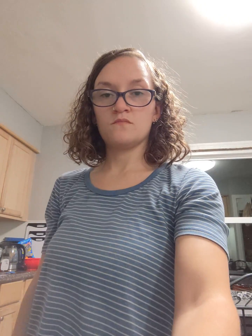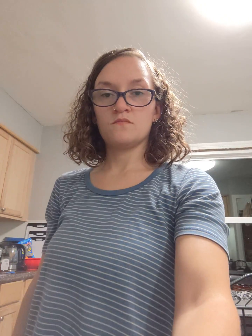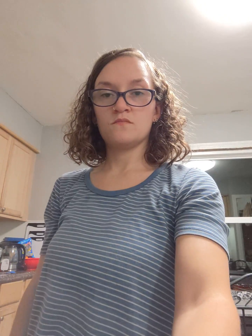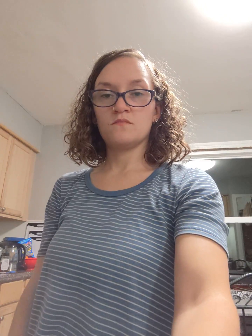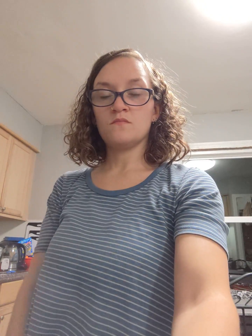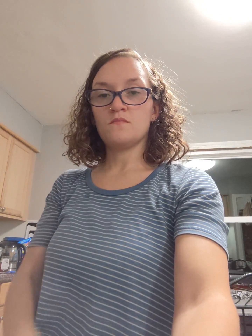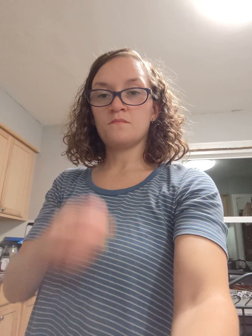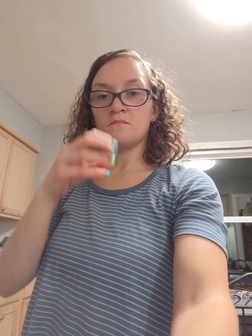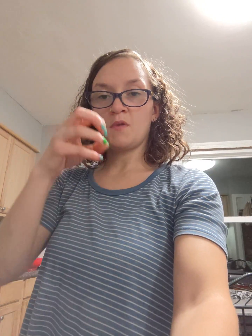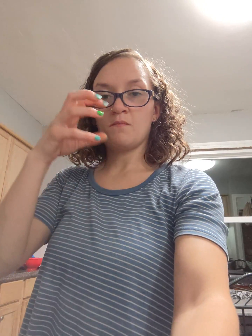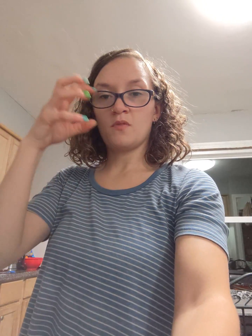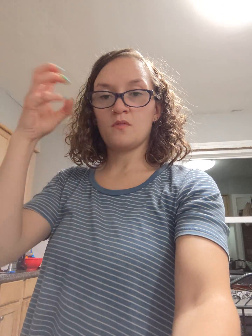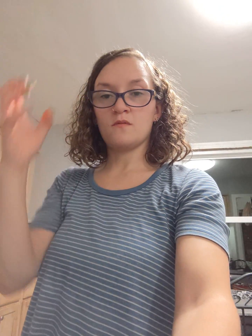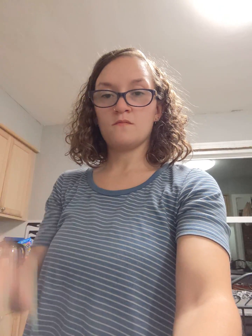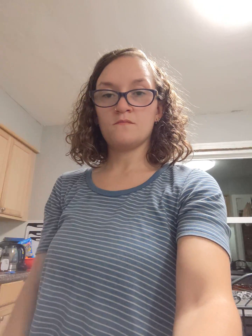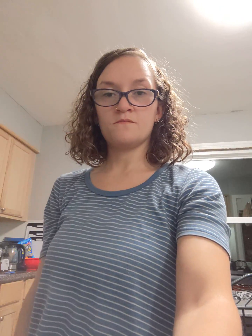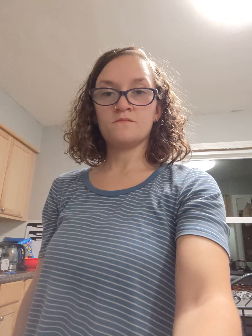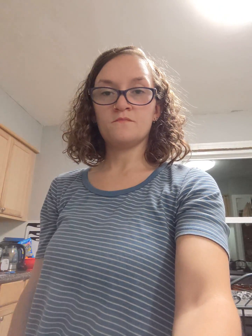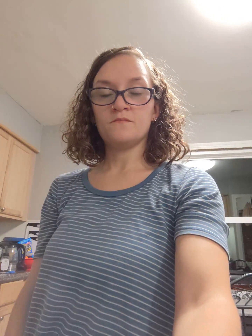bubbles